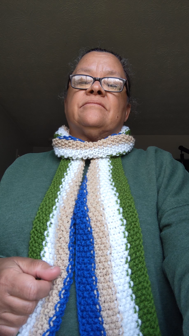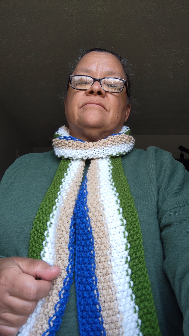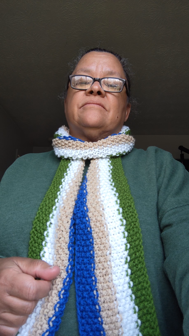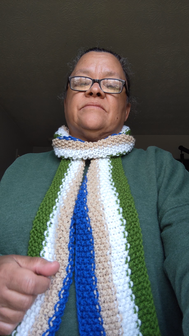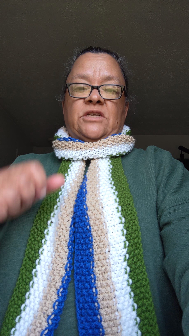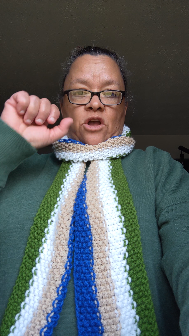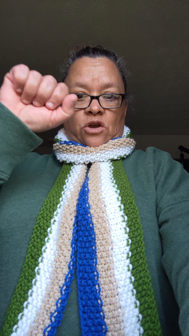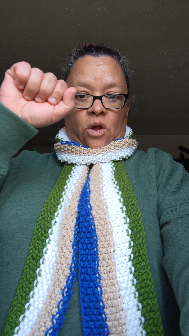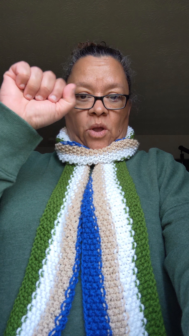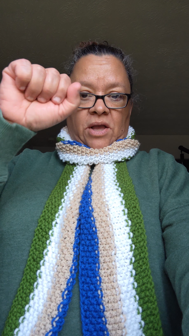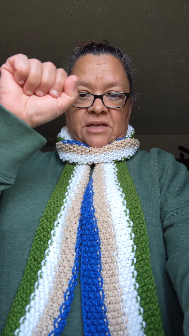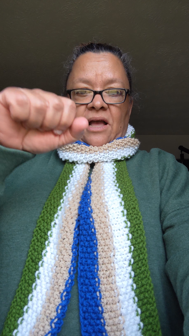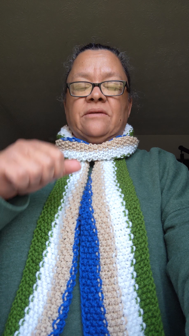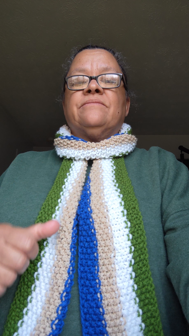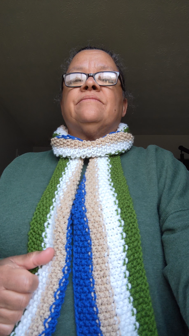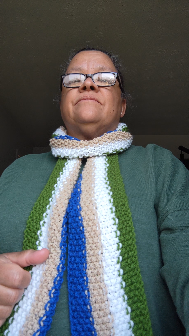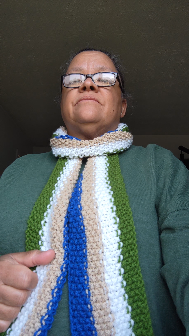knock